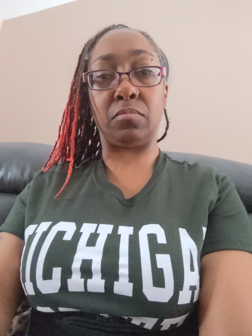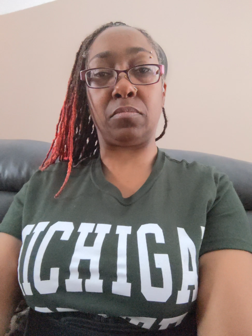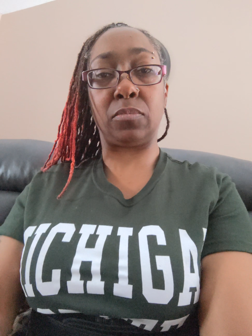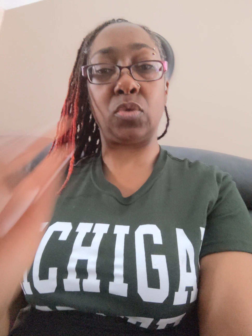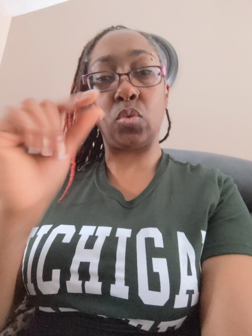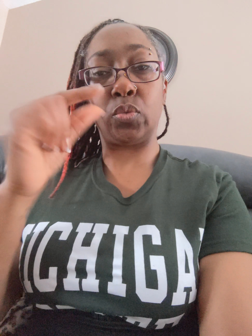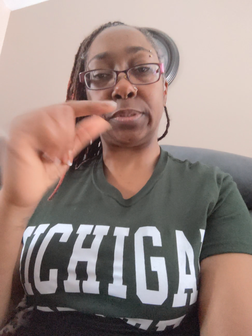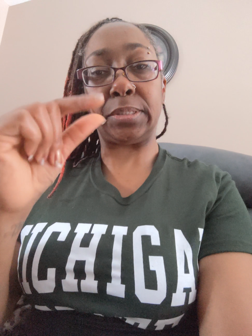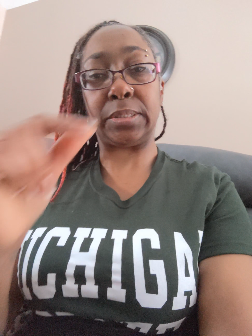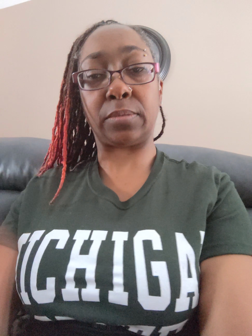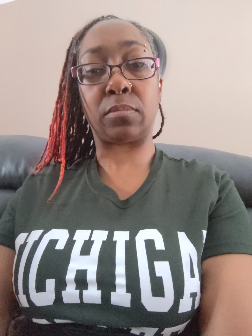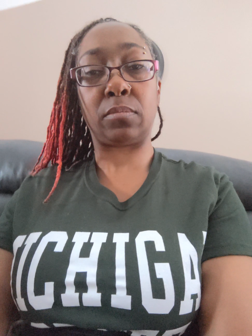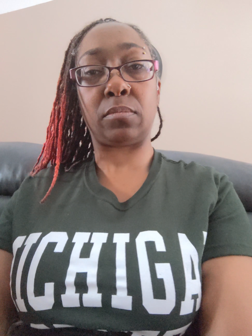green